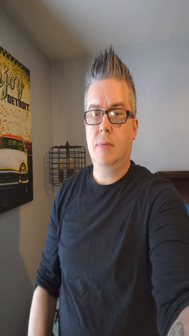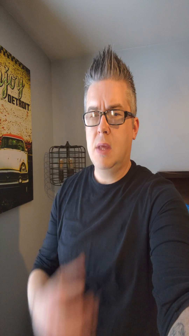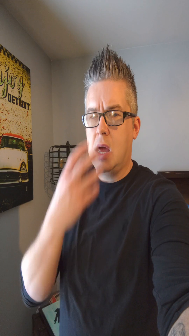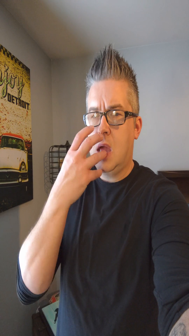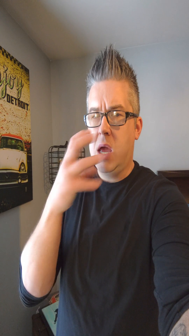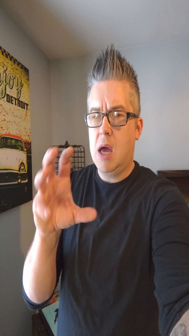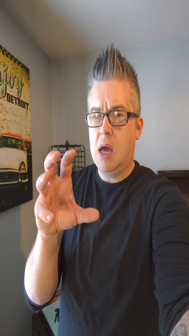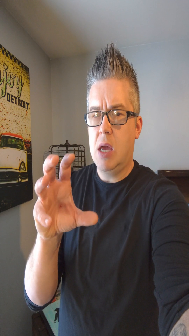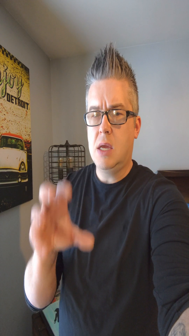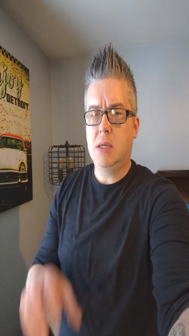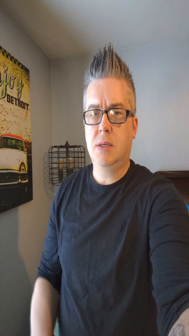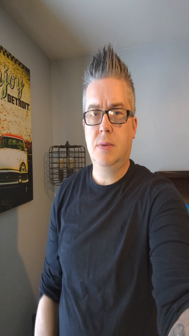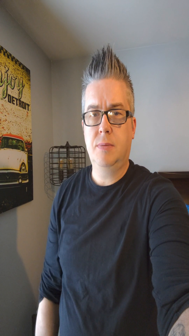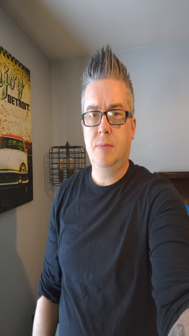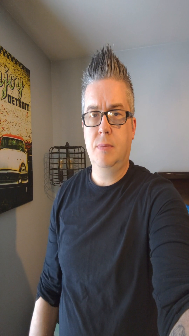hot